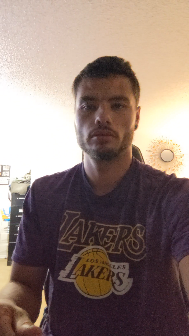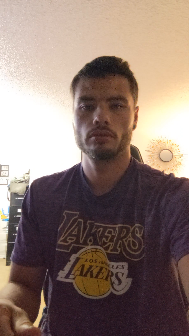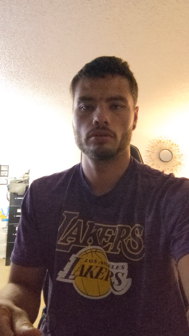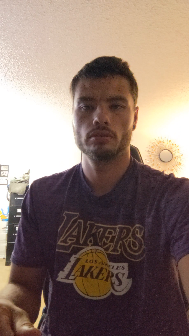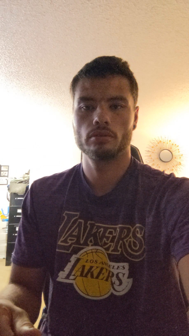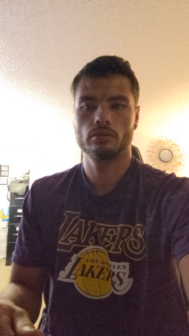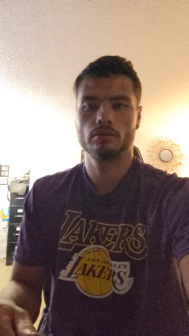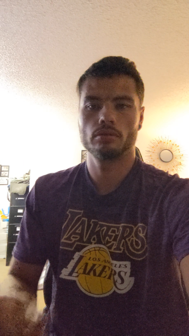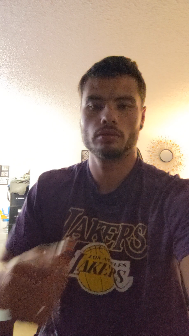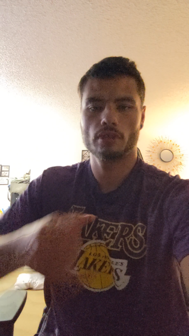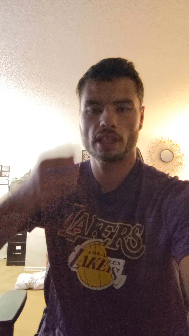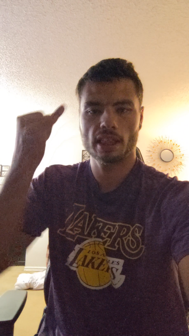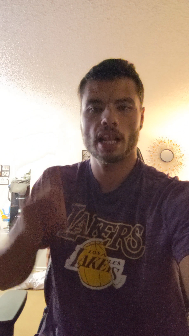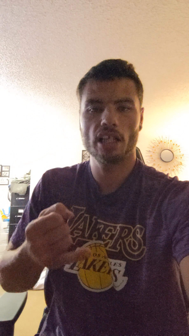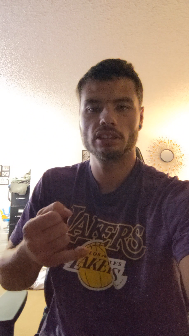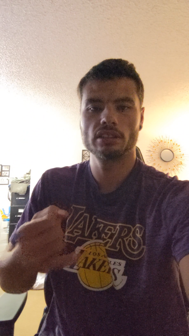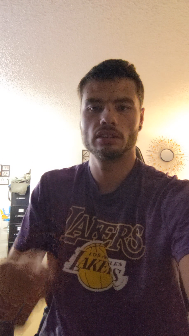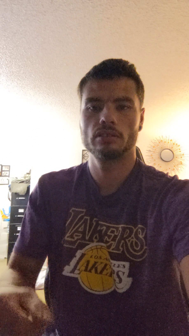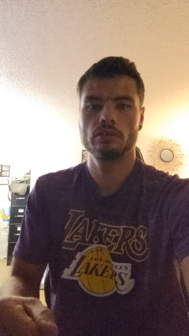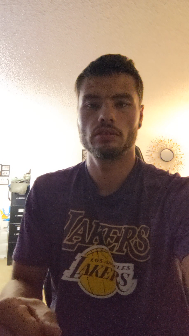last